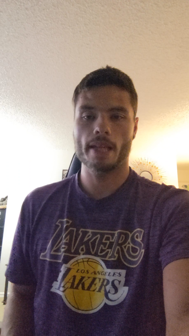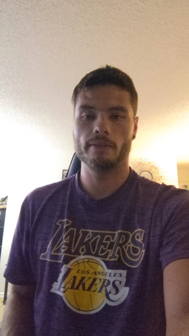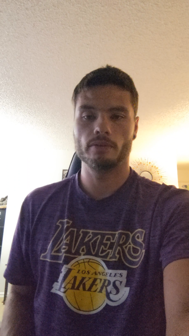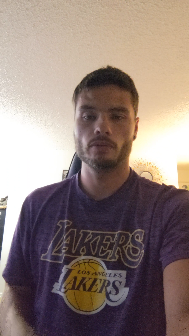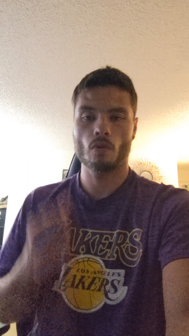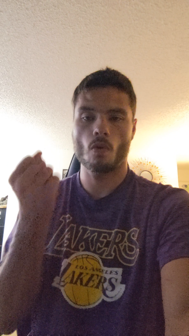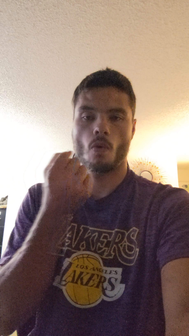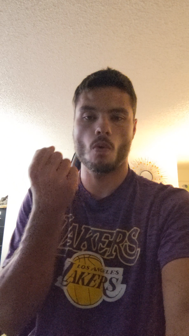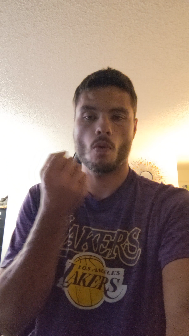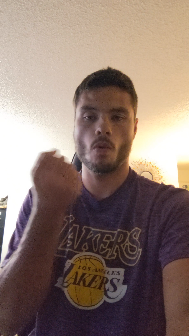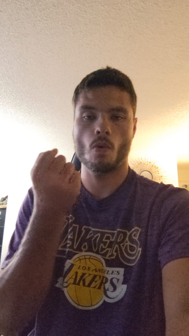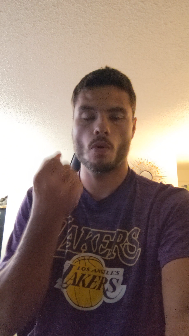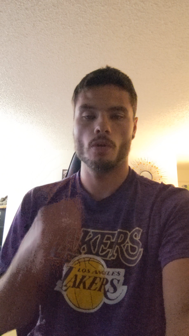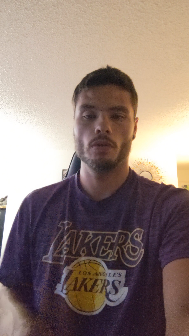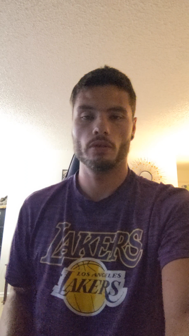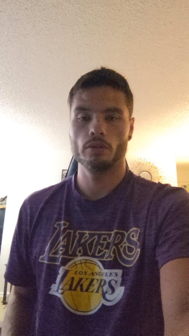hold